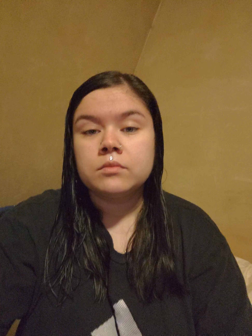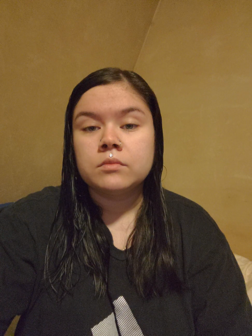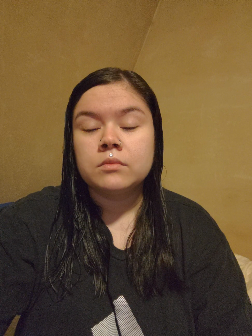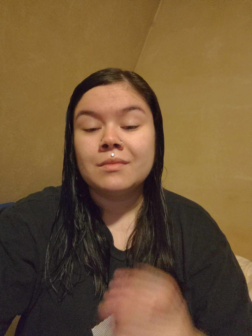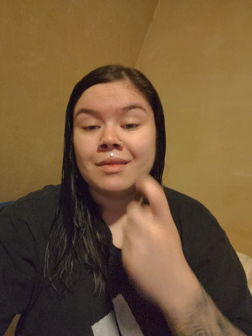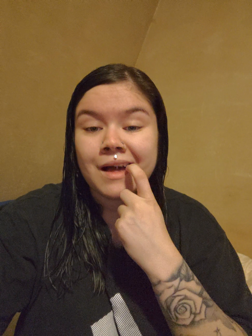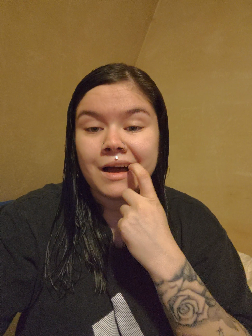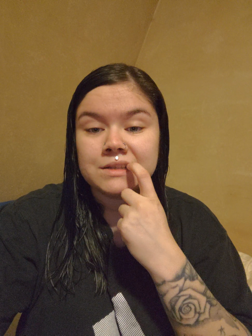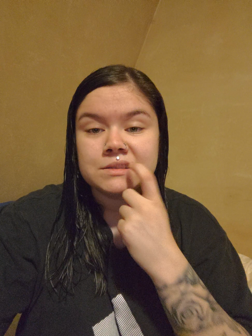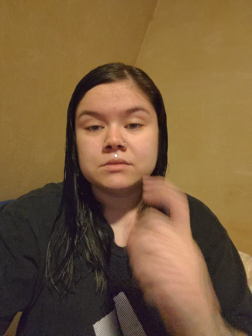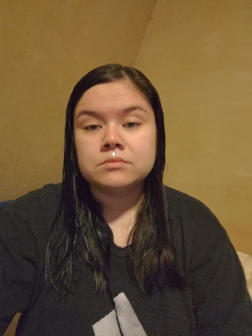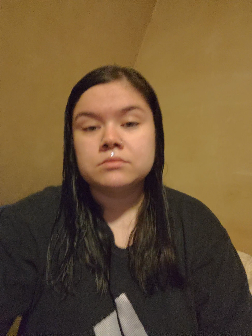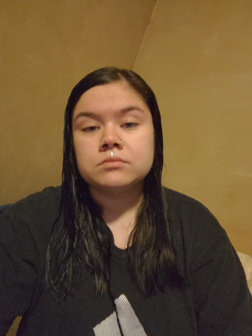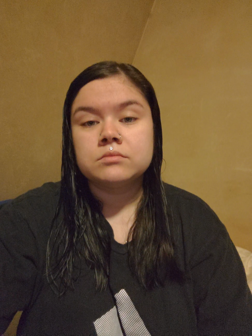window